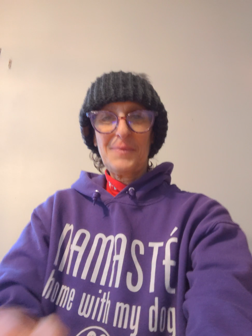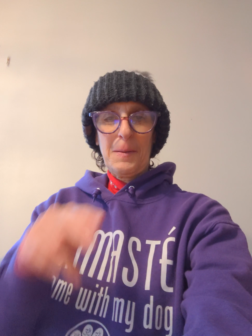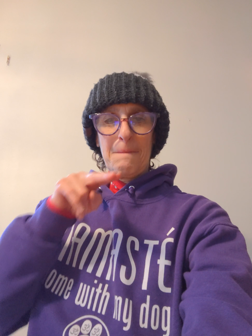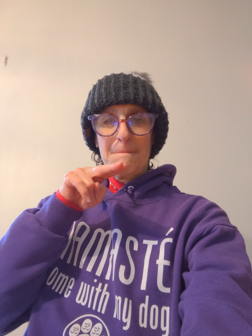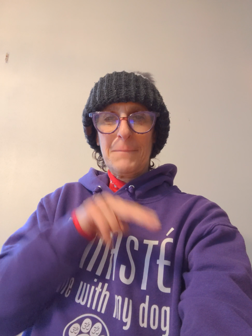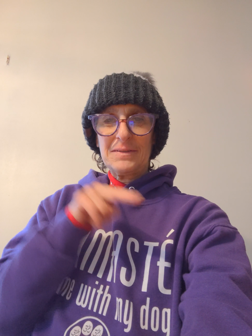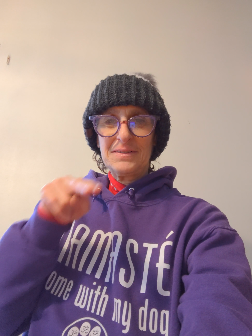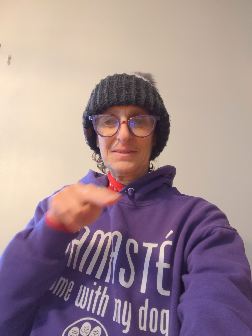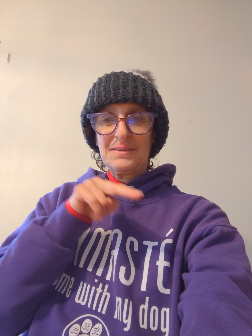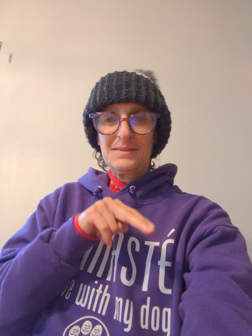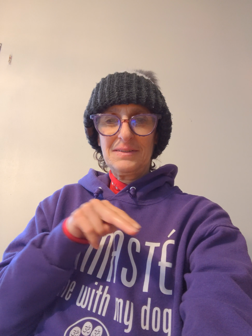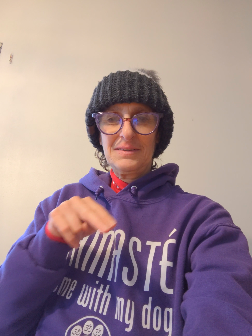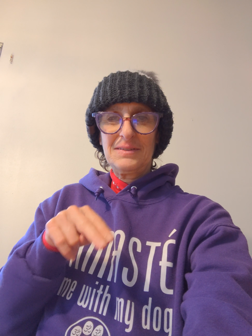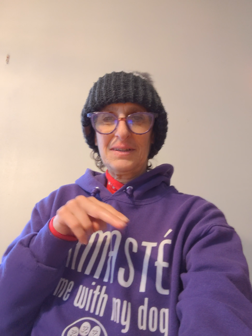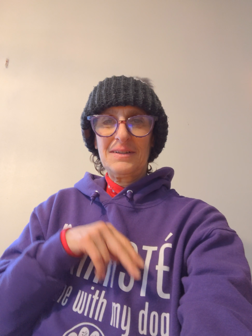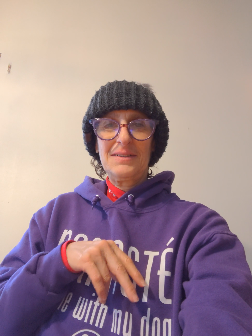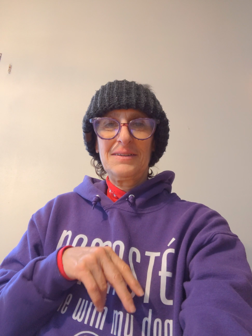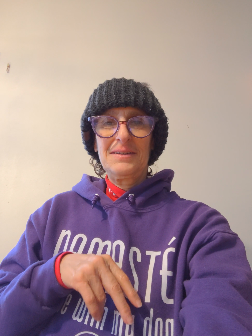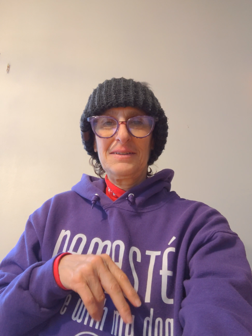puzzle